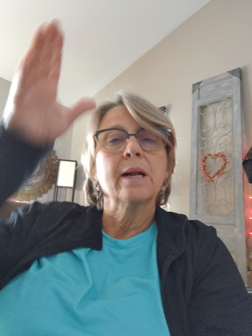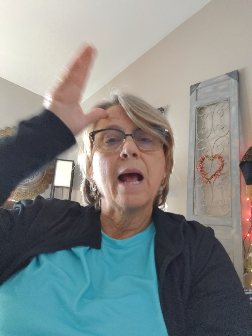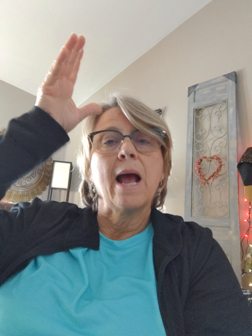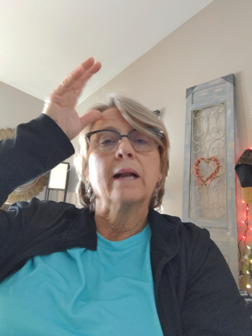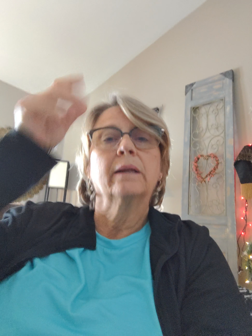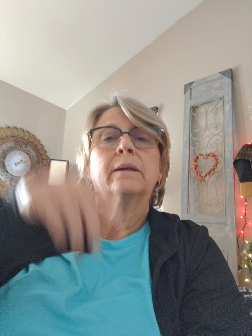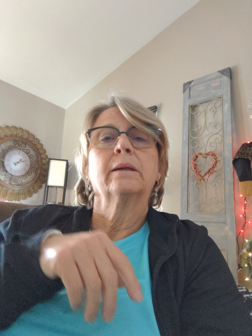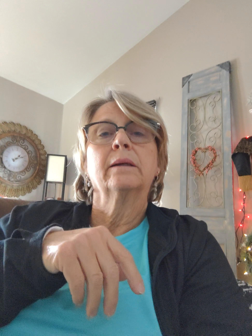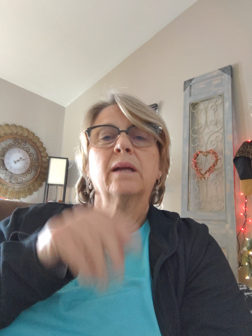dad